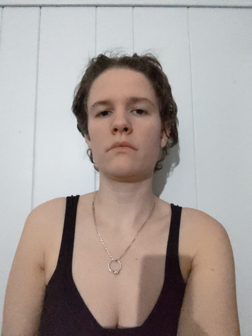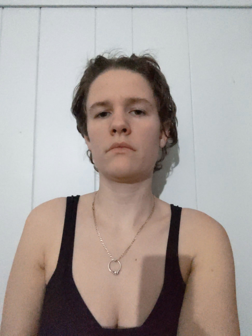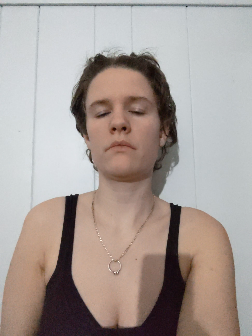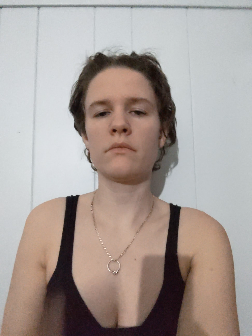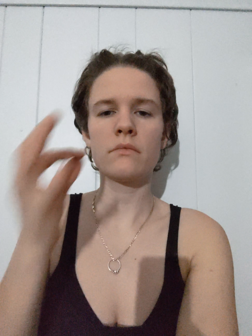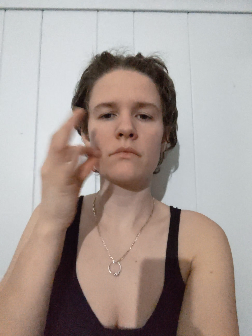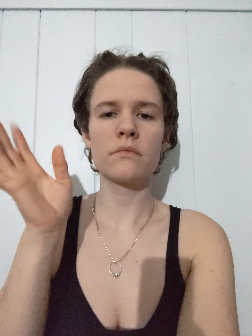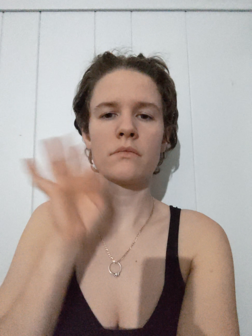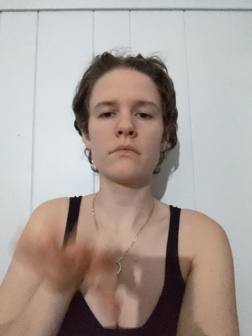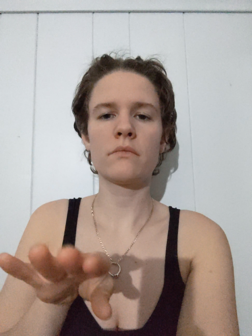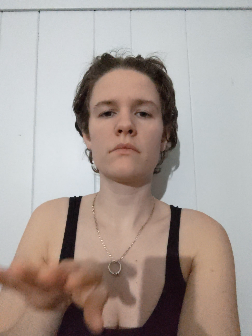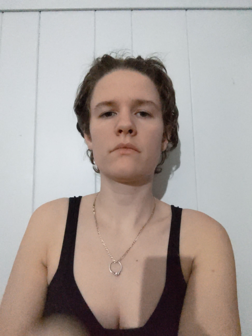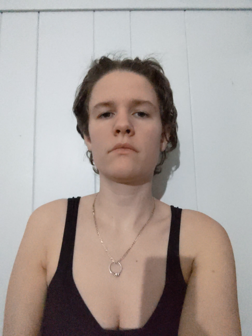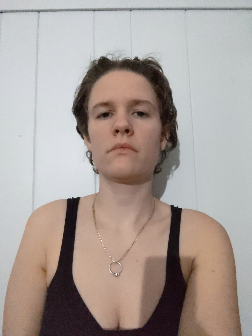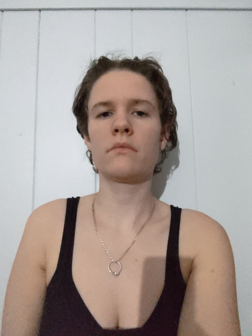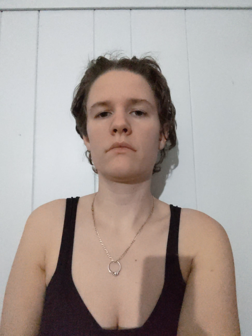bee